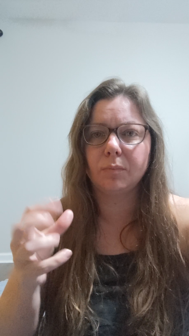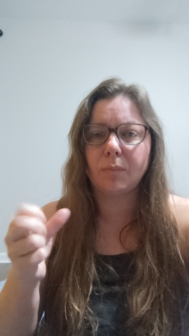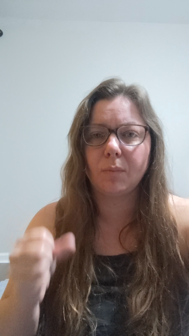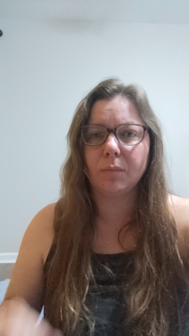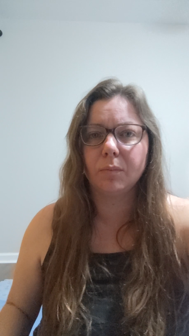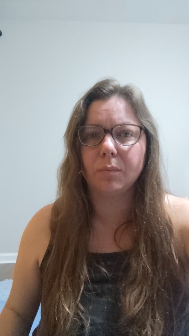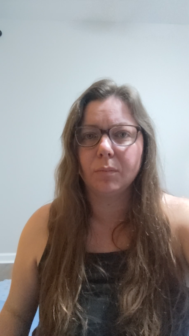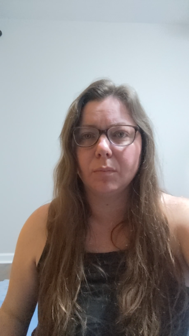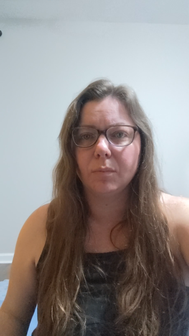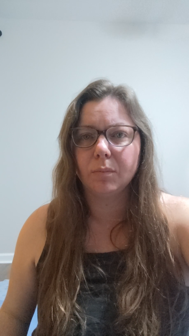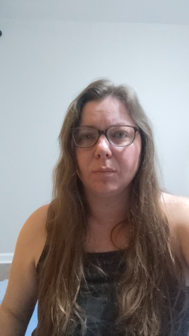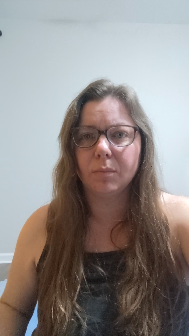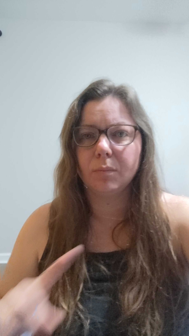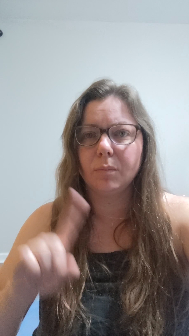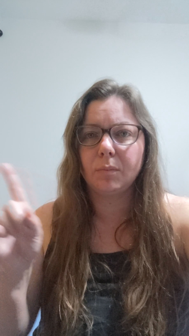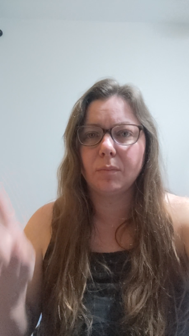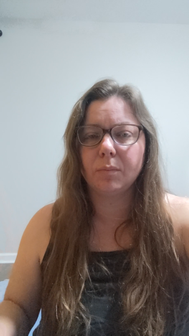but